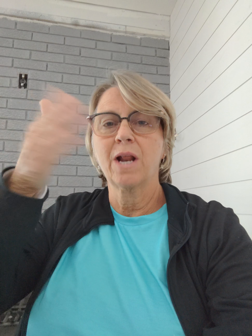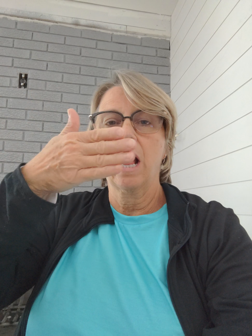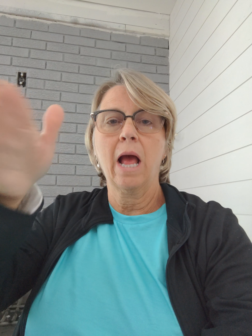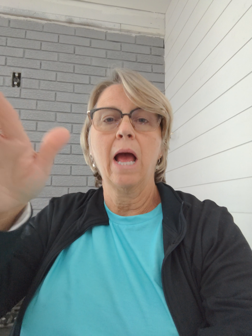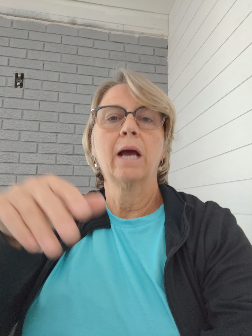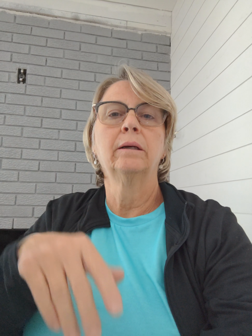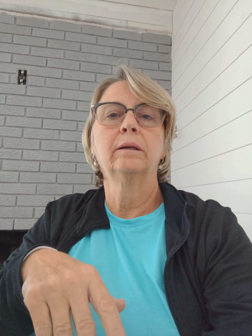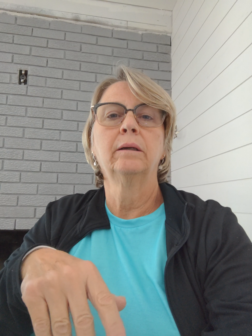flag